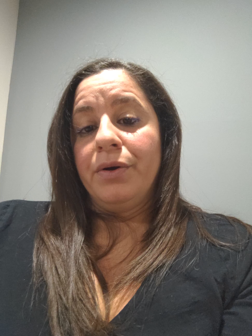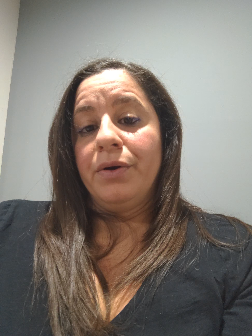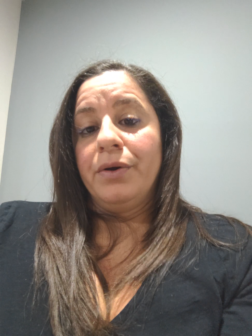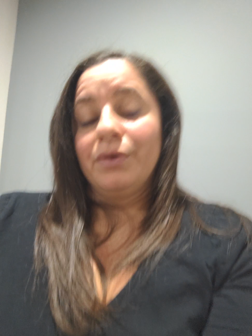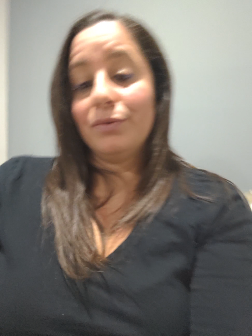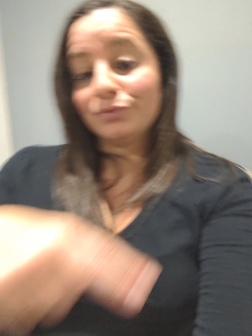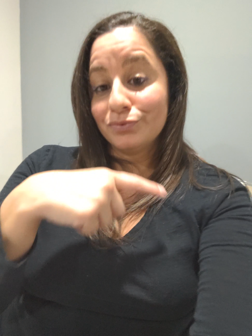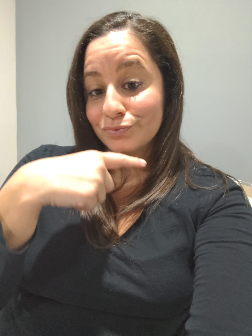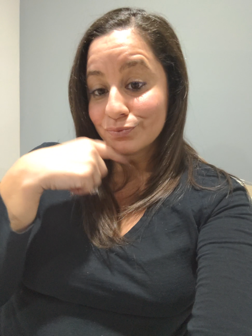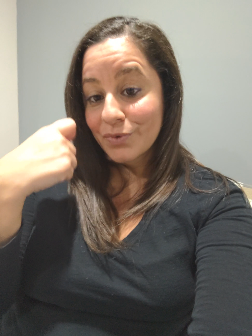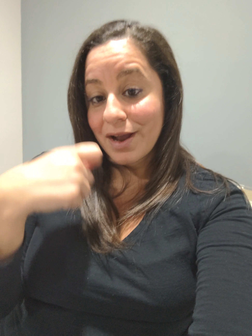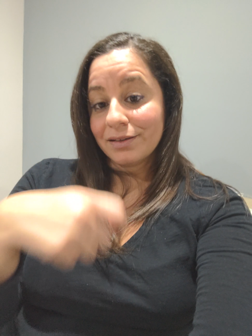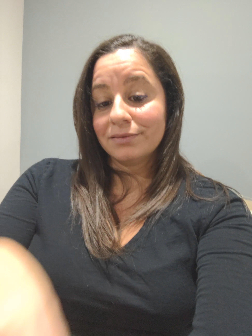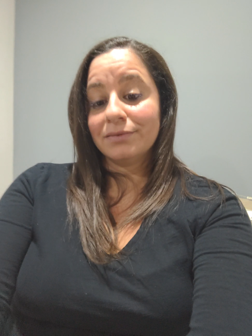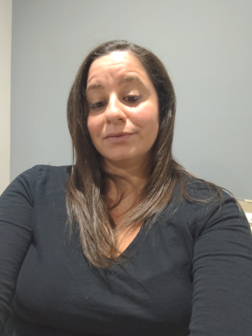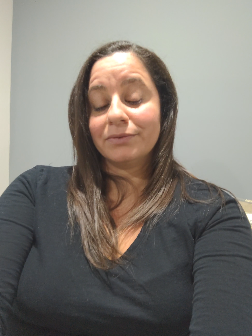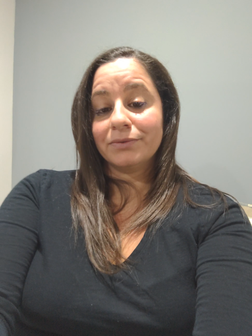dryer